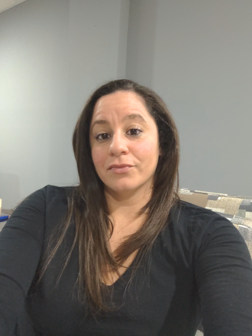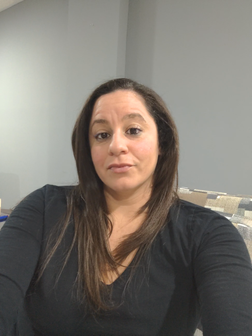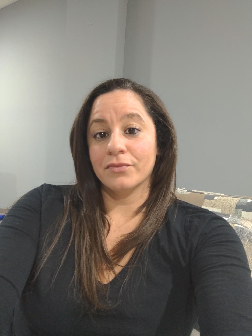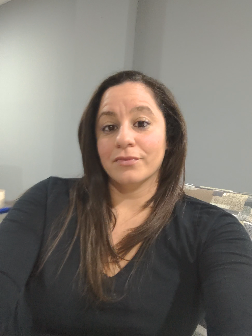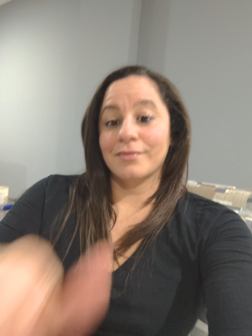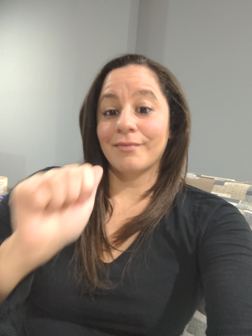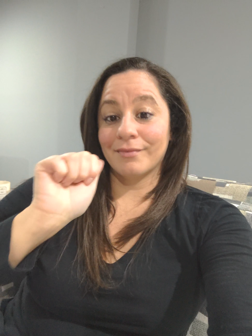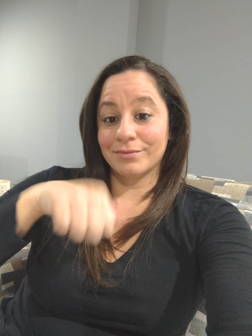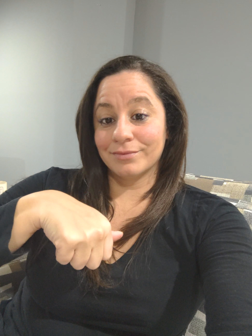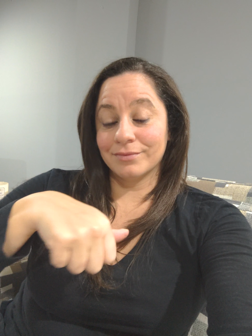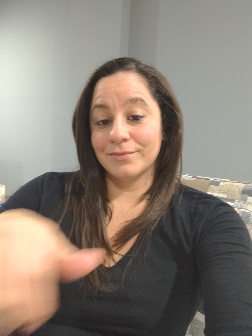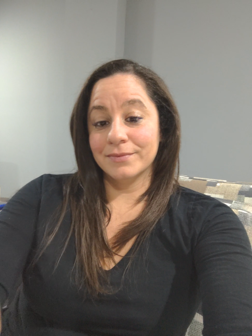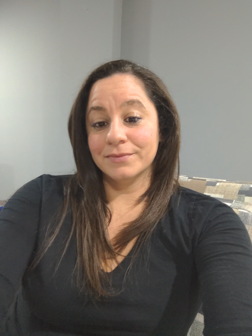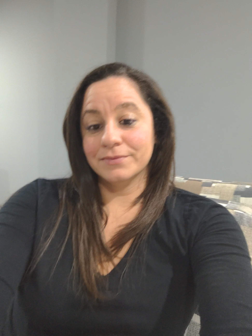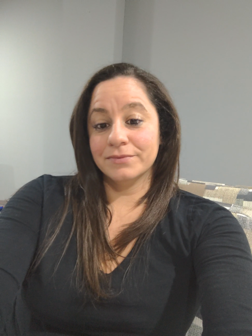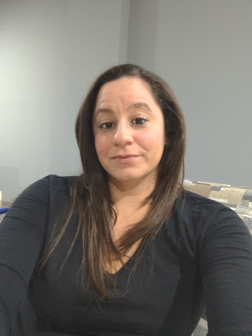can